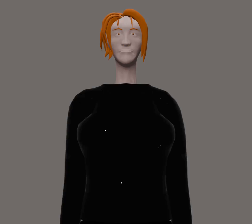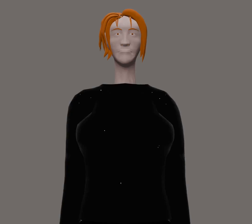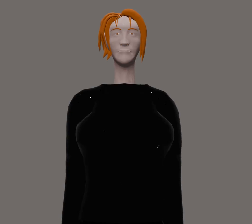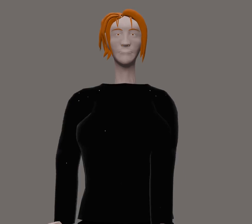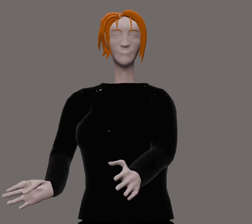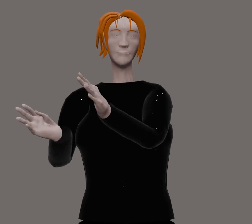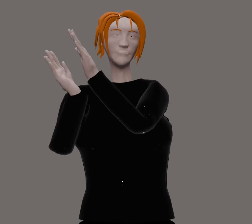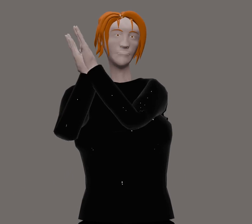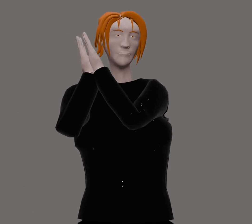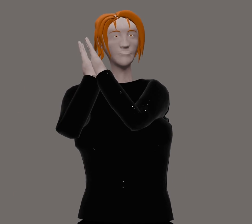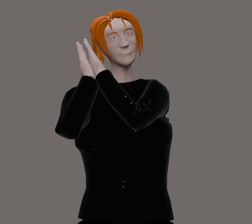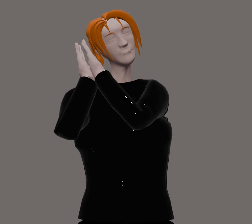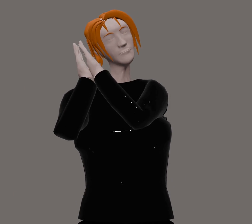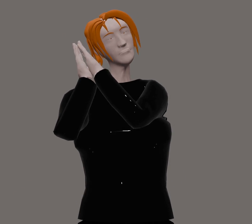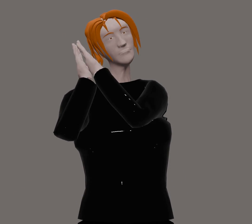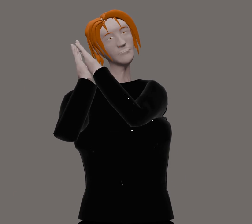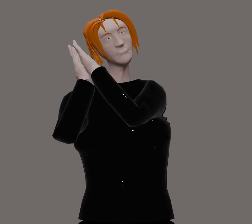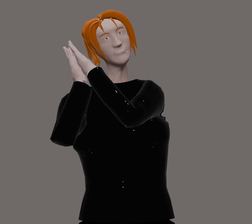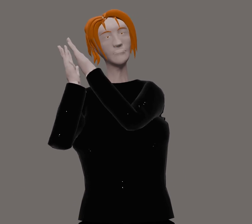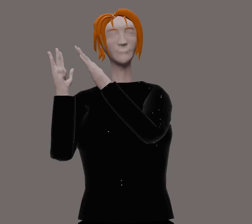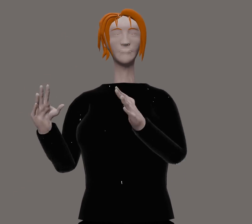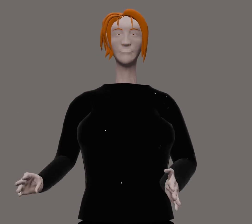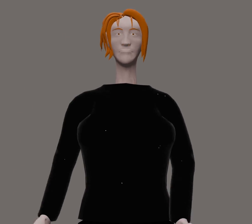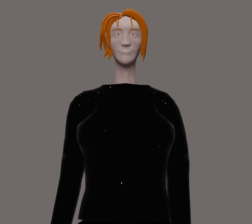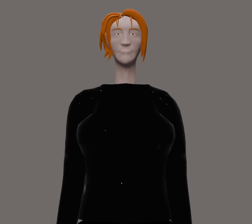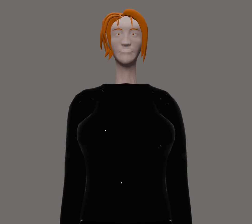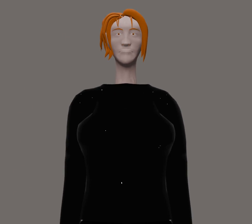Bed